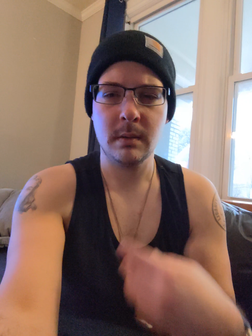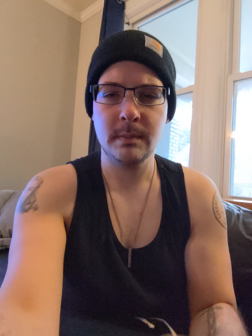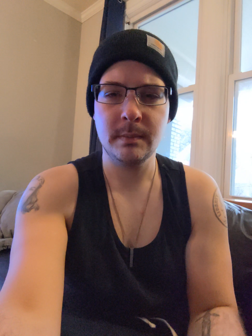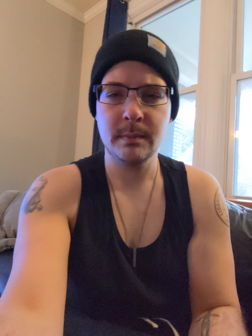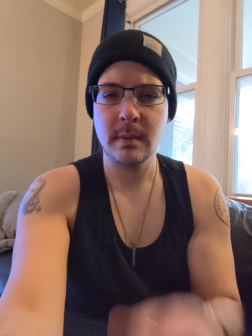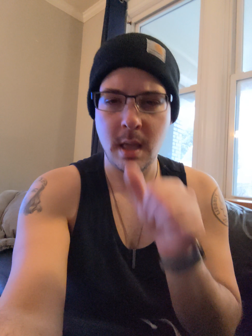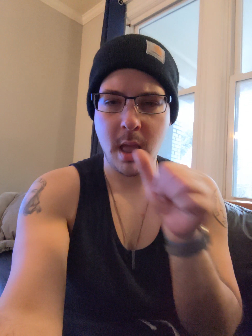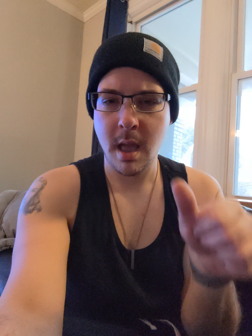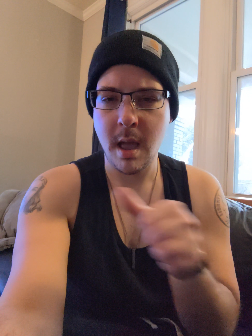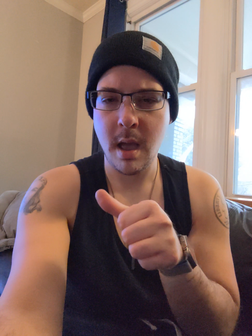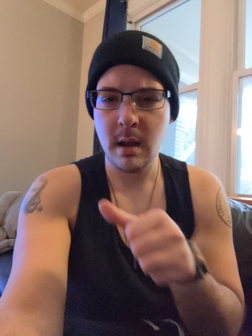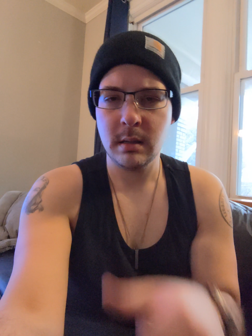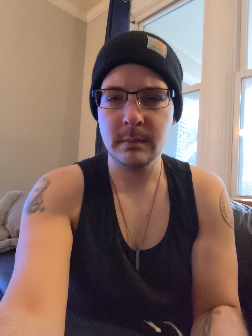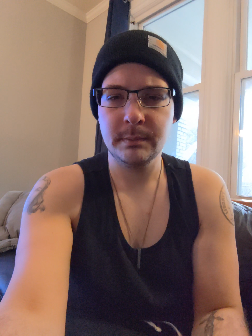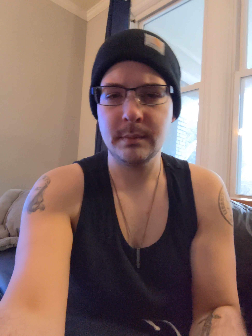hide